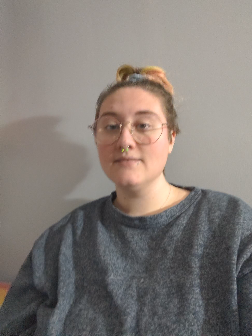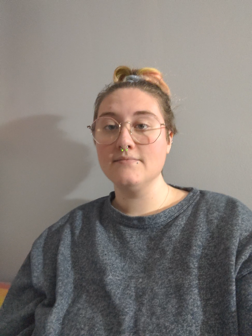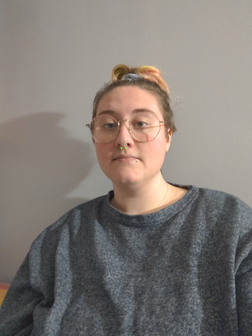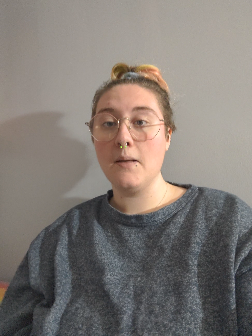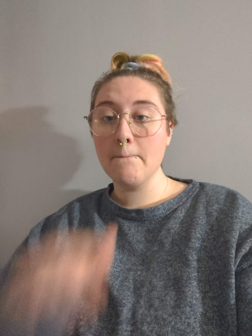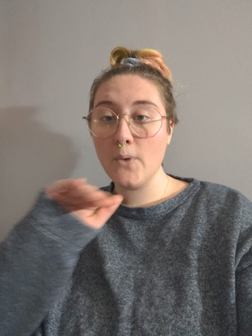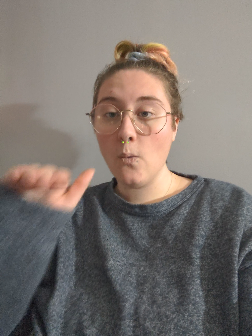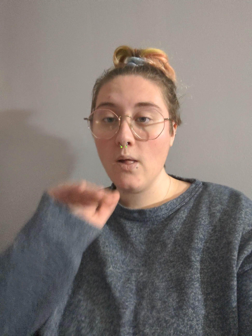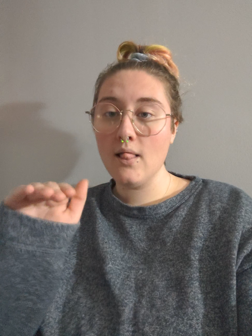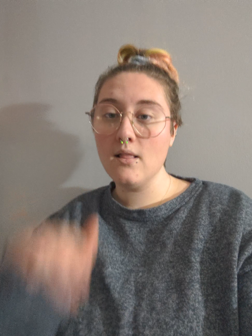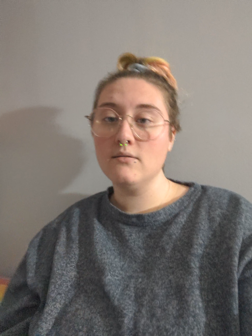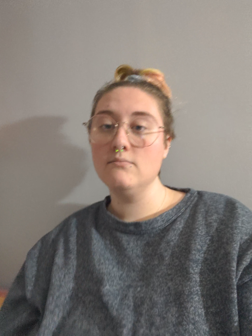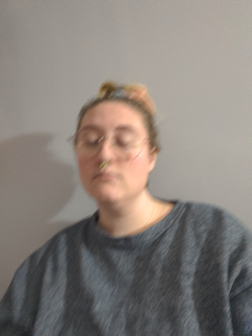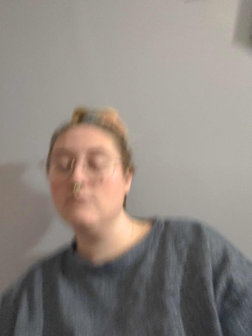pool